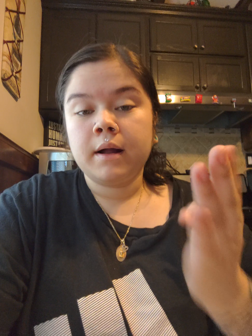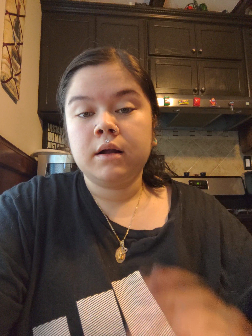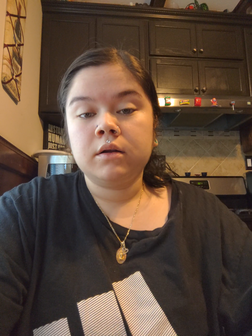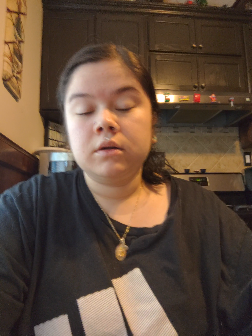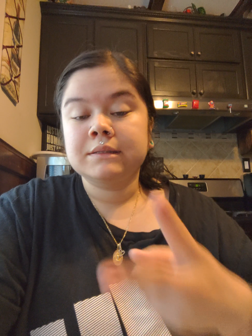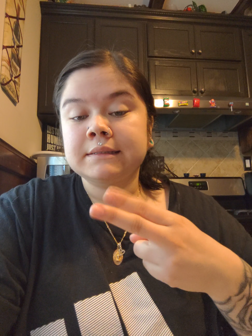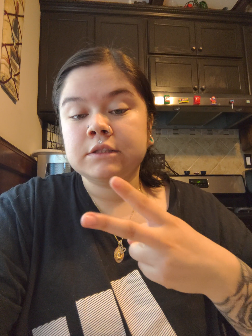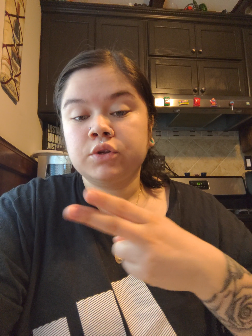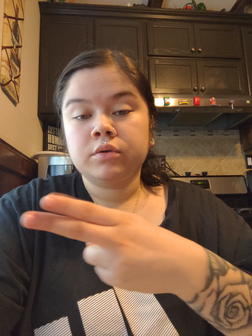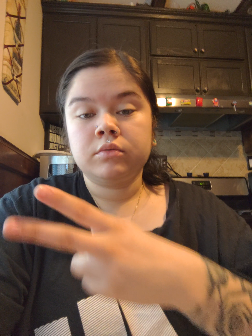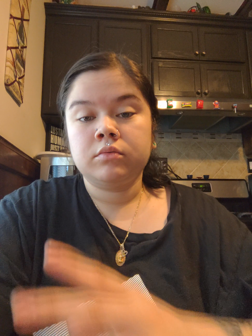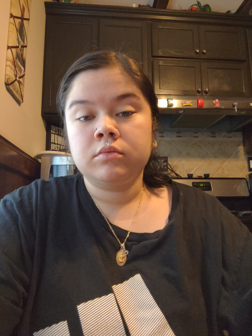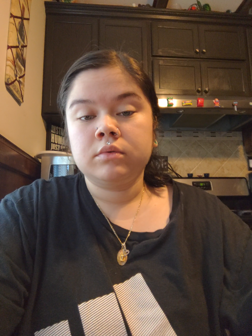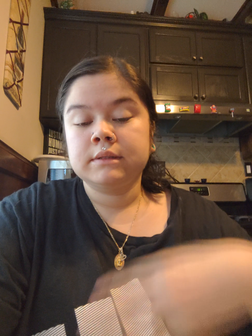scissors